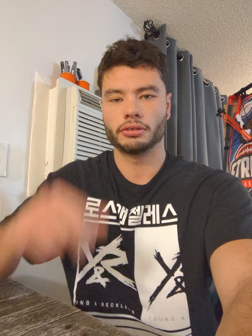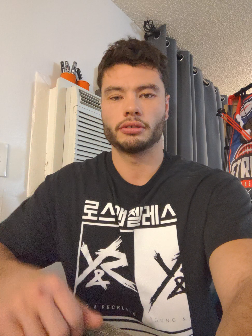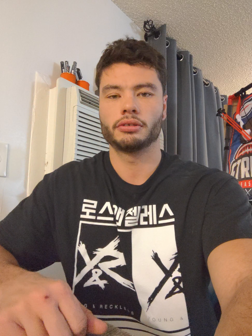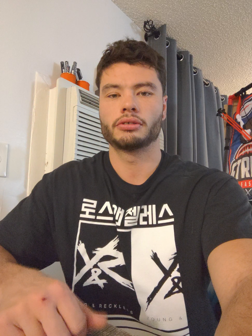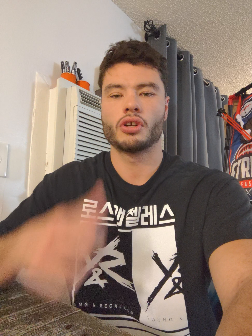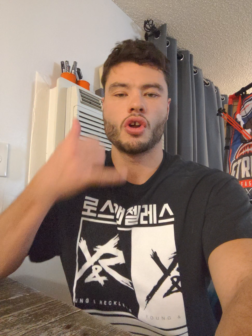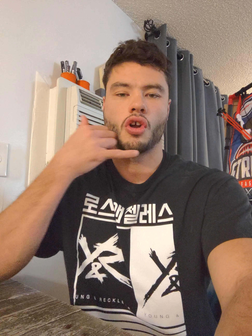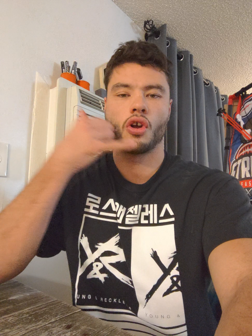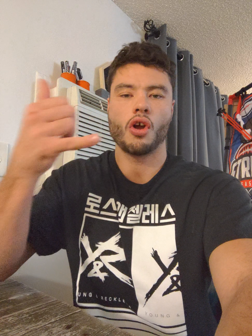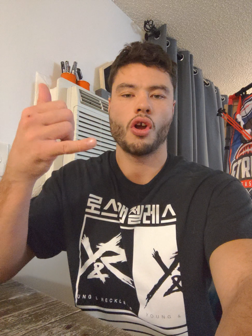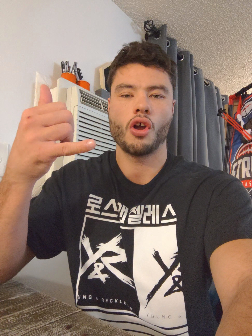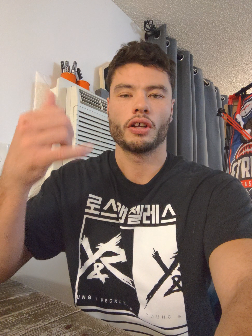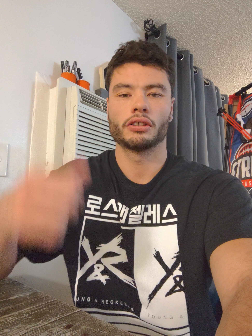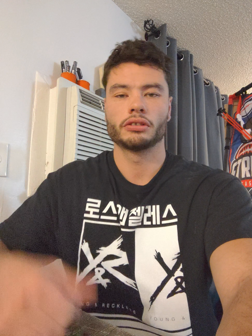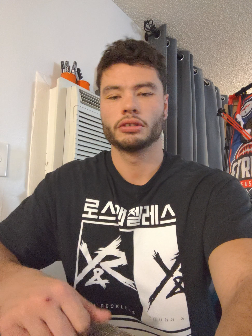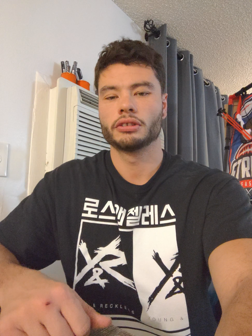call on the phone